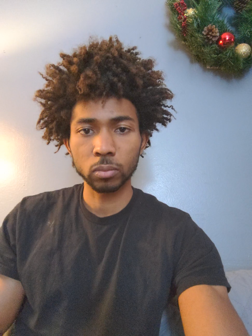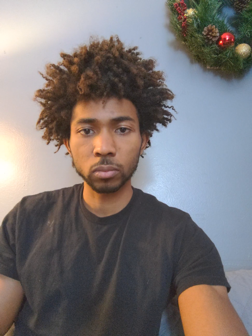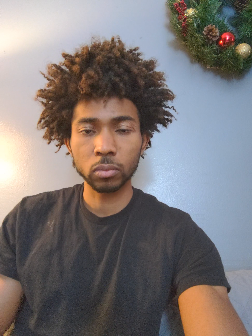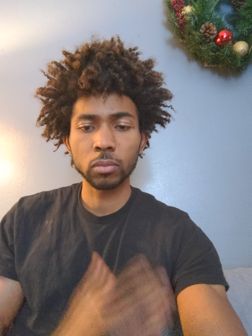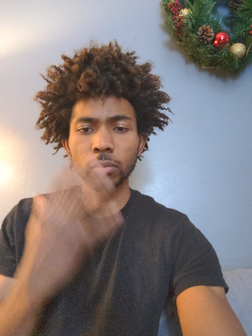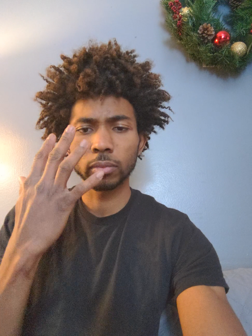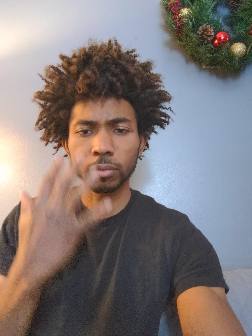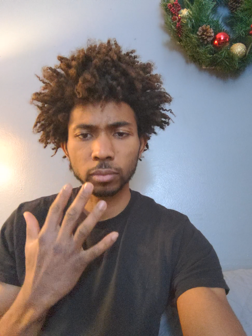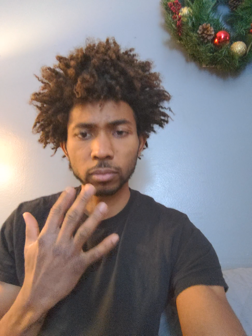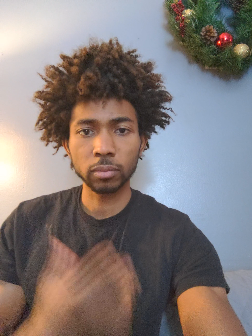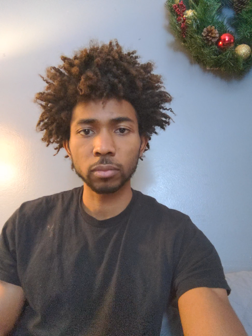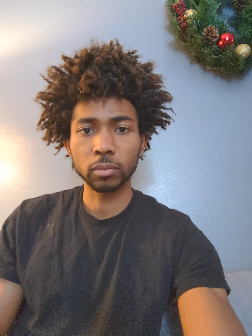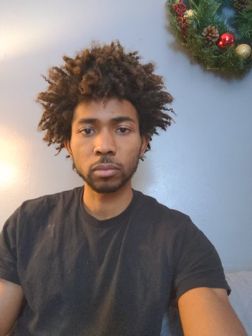sad